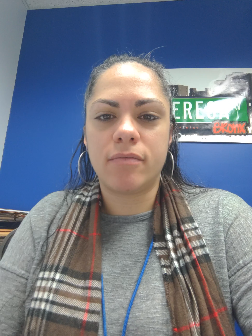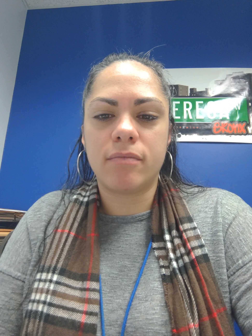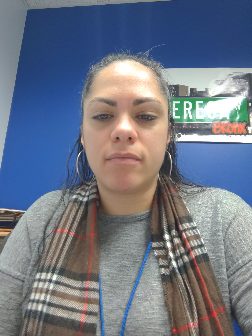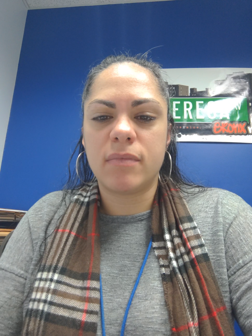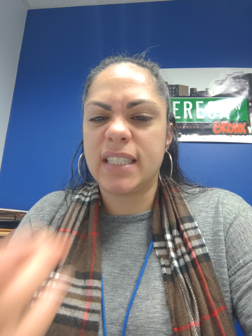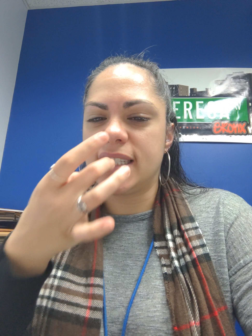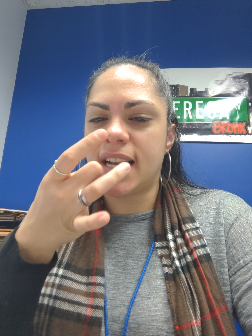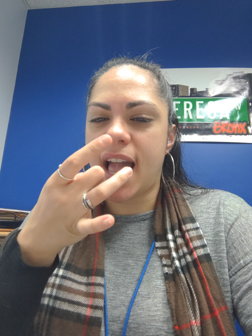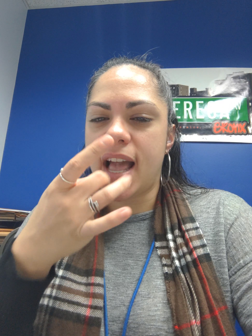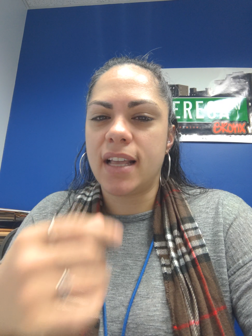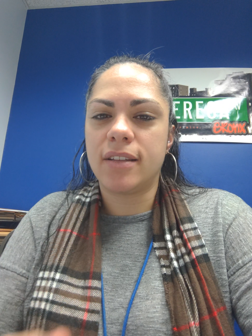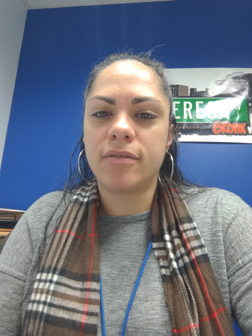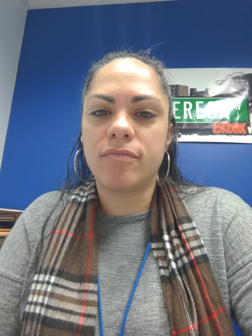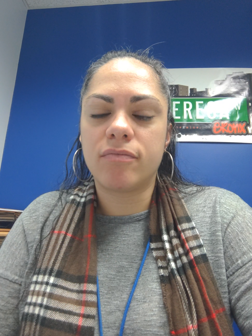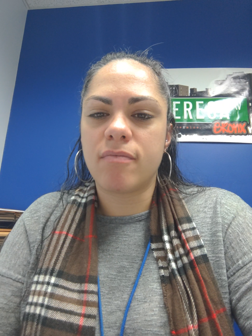snack